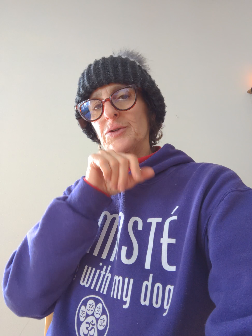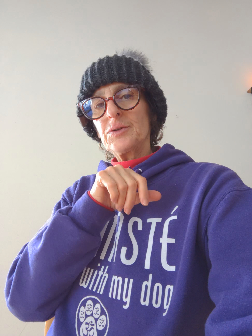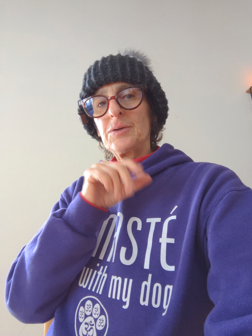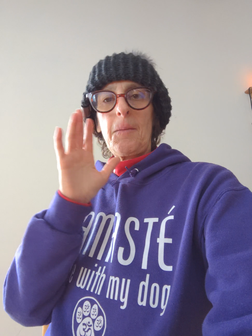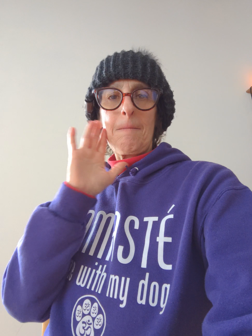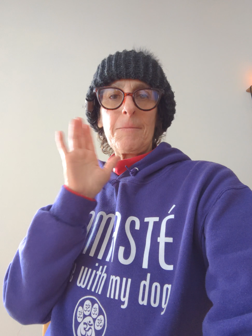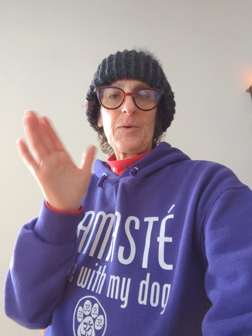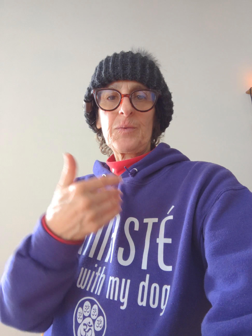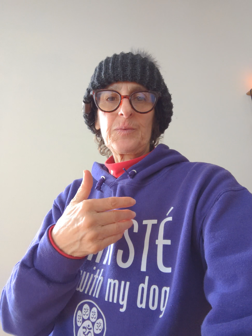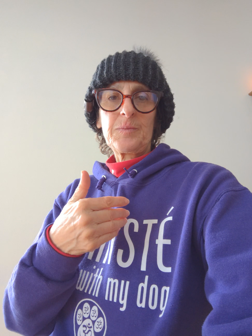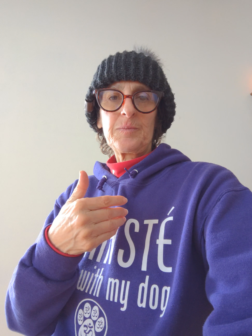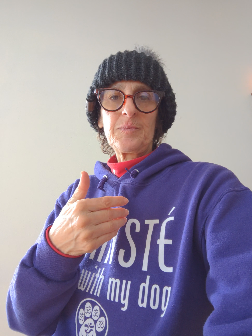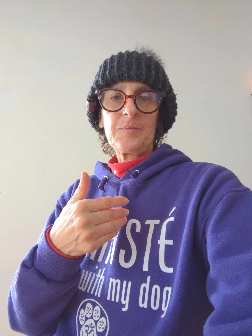bedroom